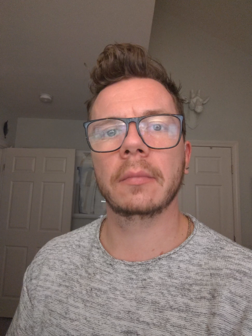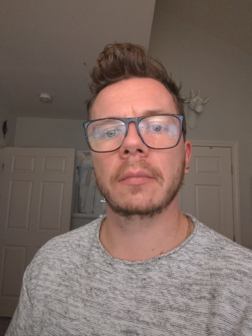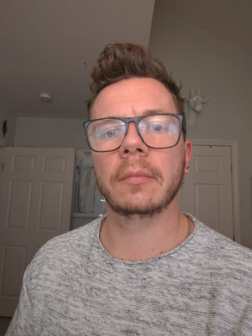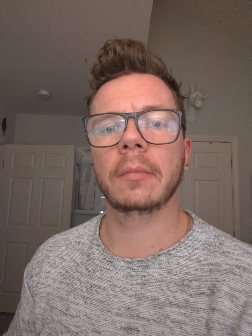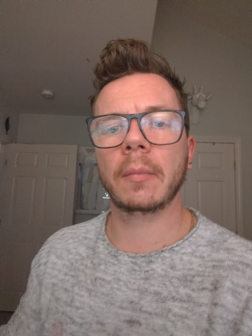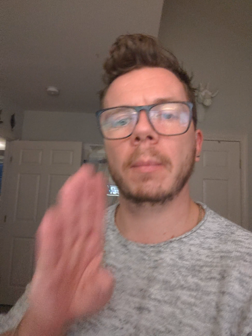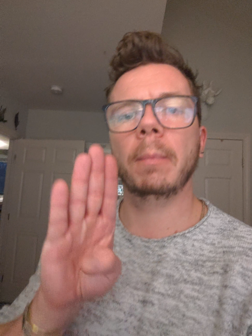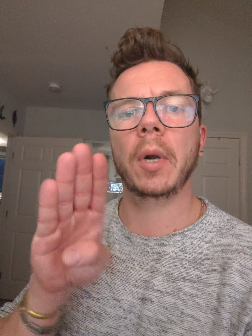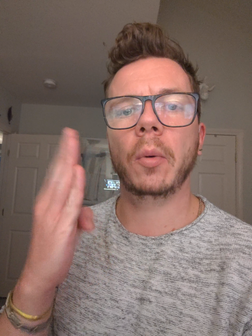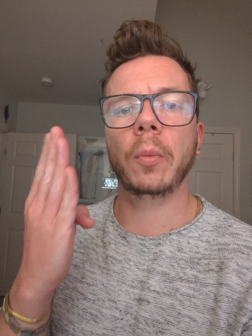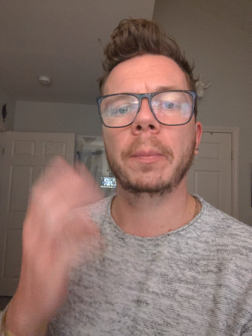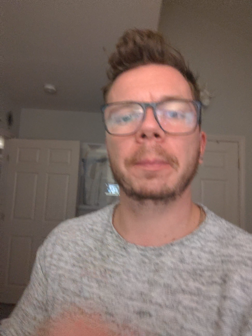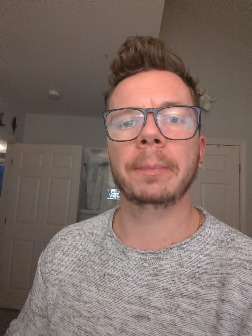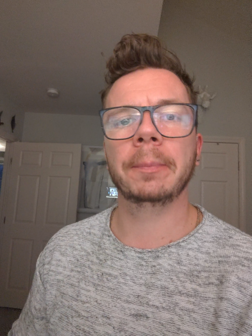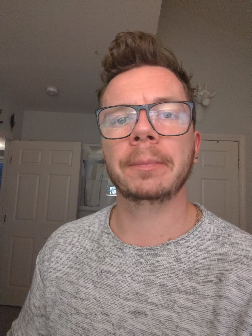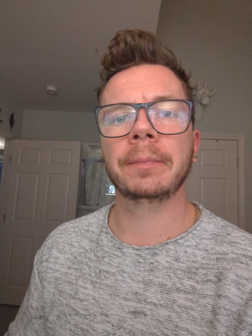blue